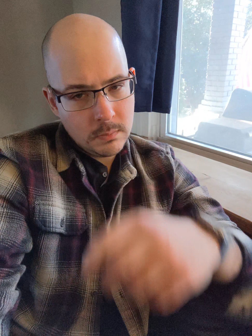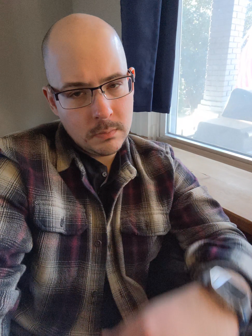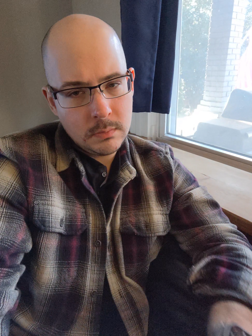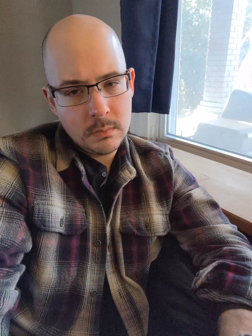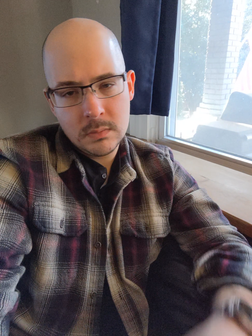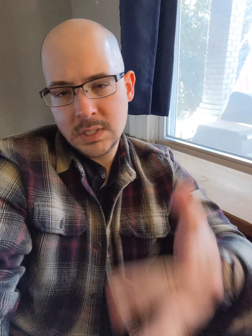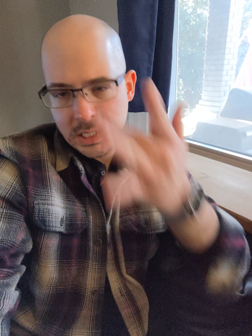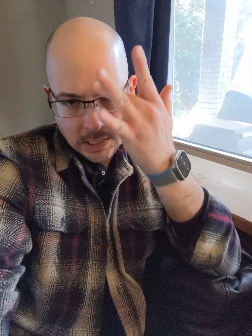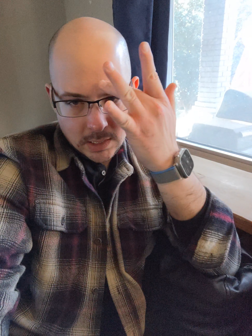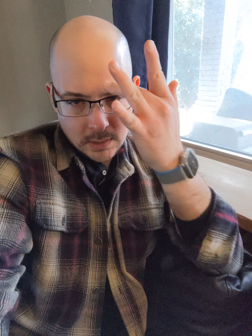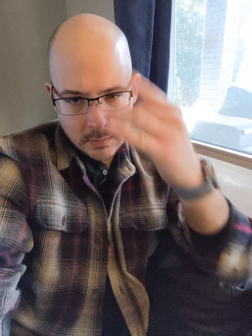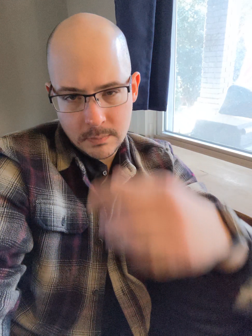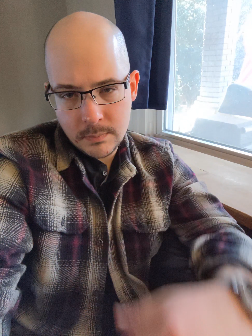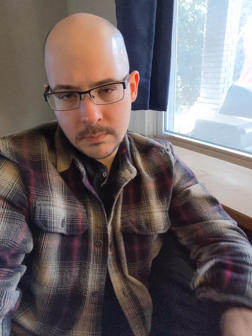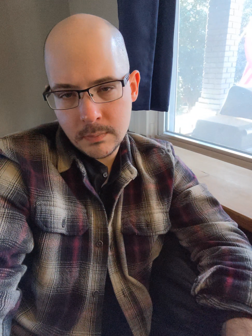sick